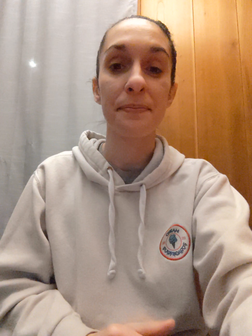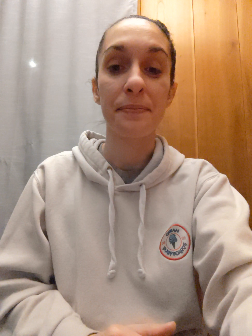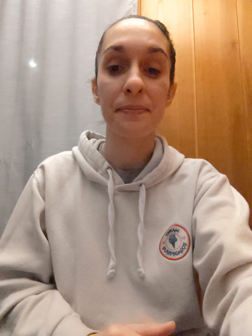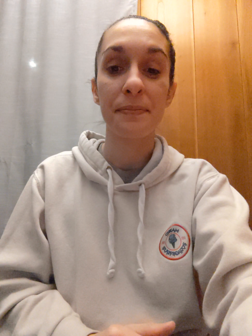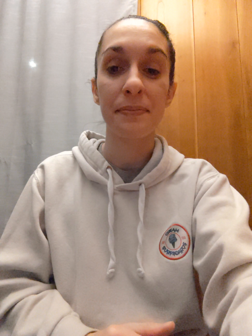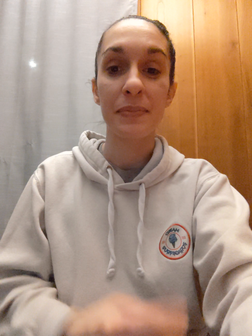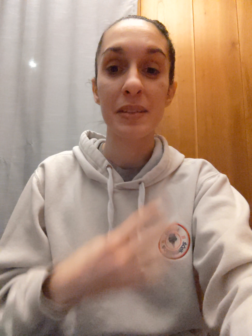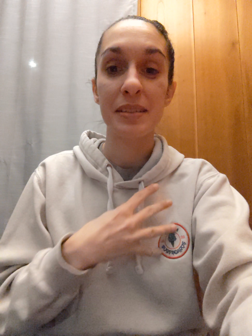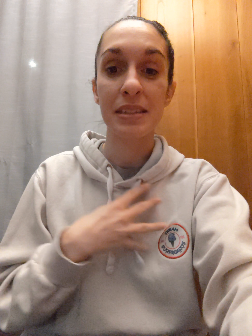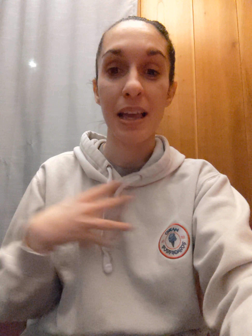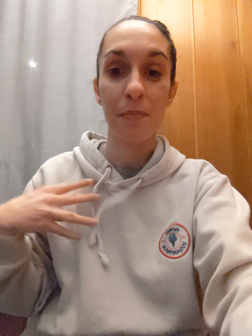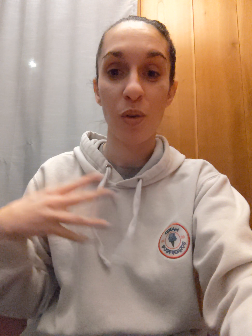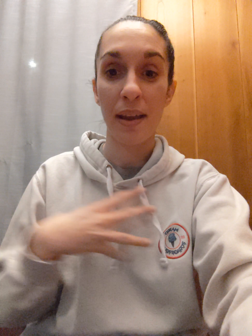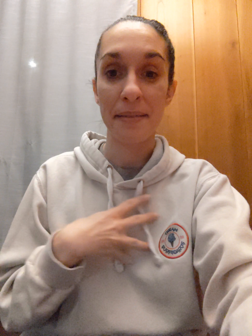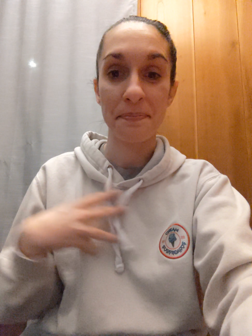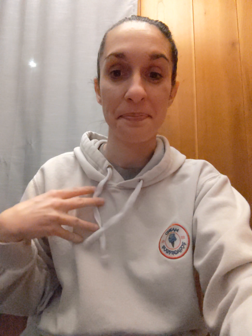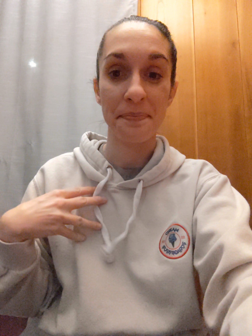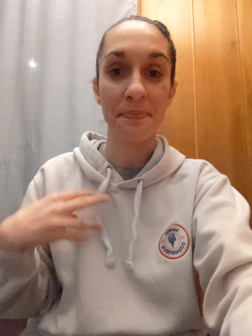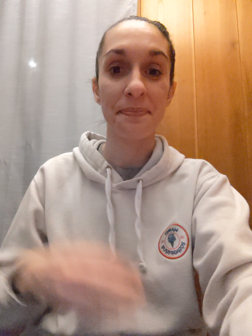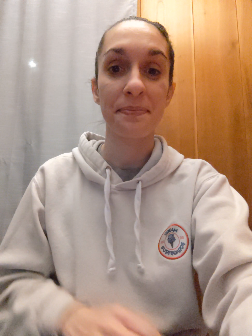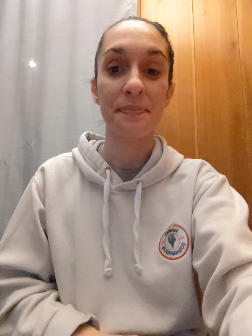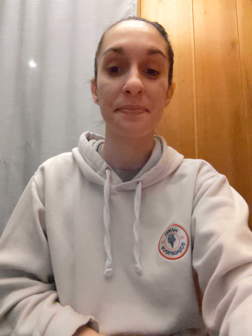zebra